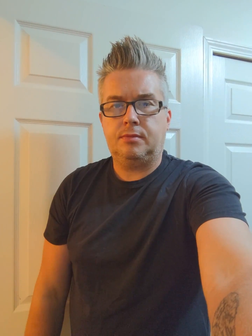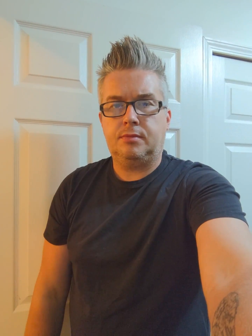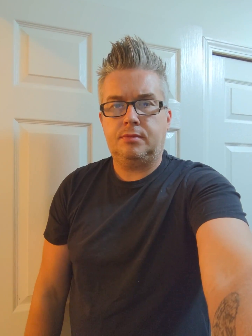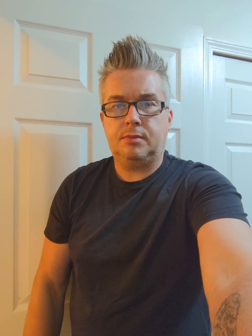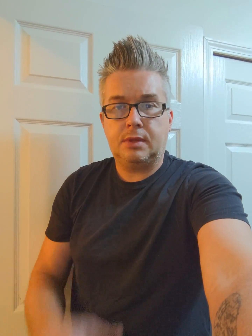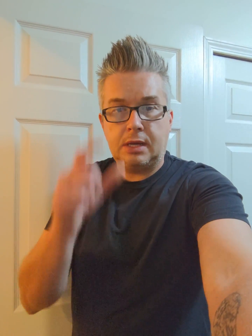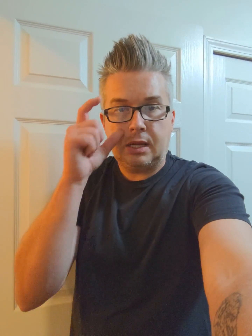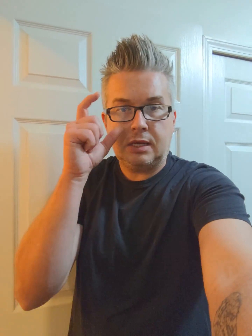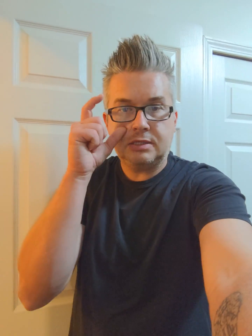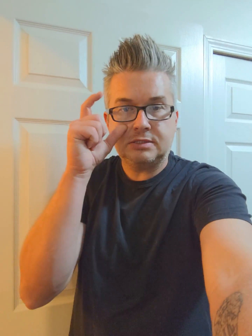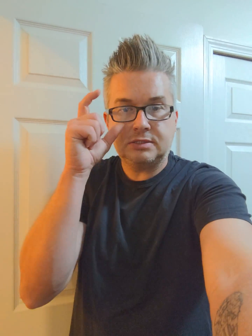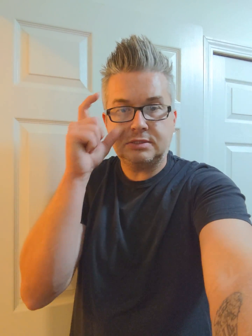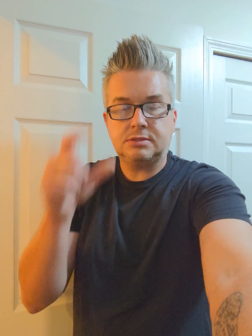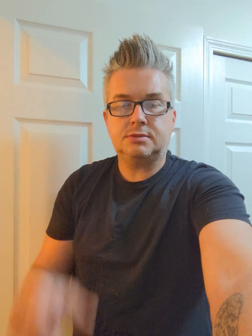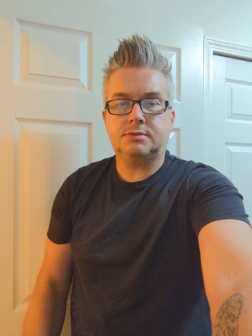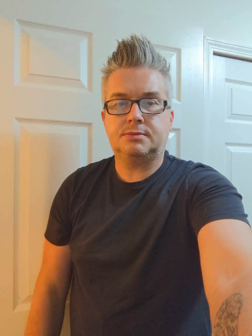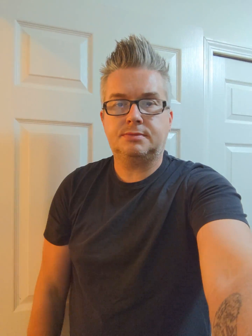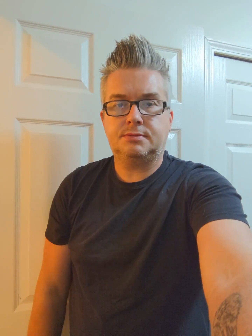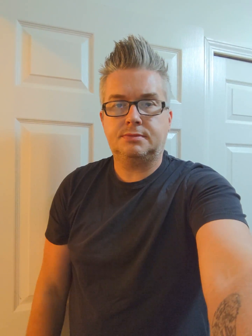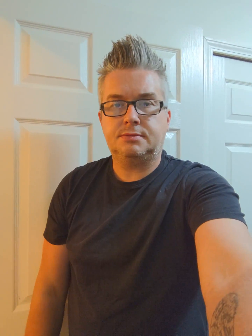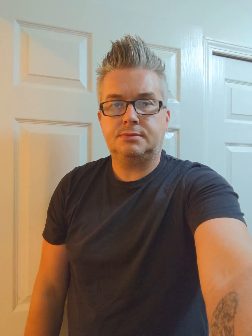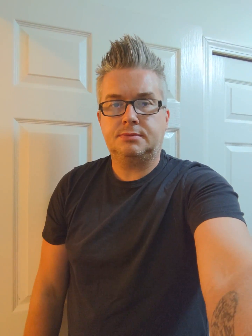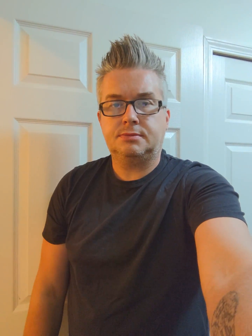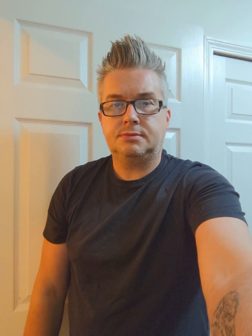glasses